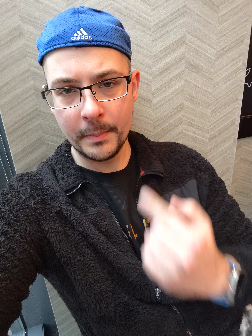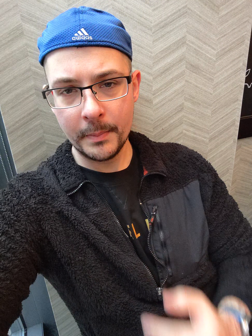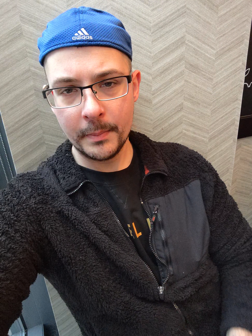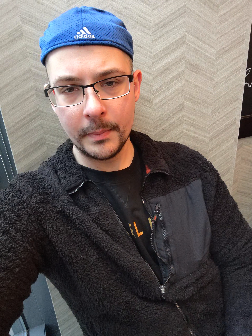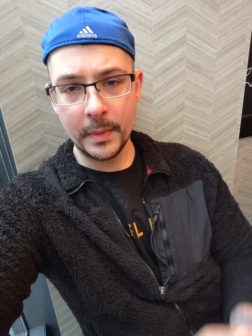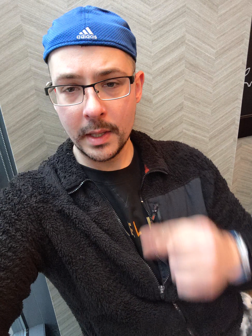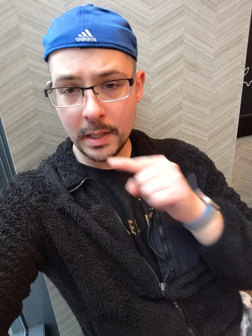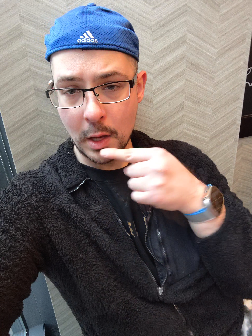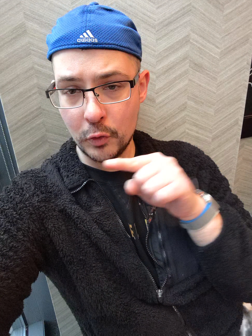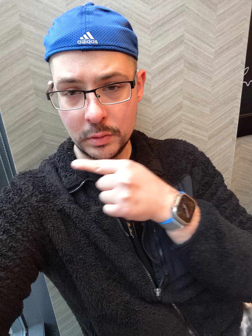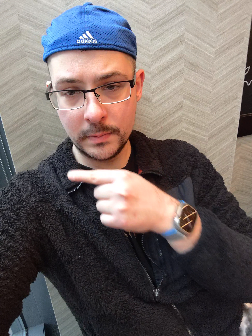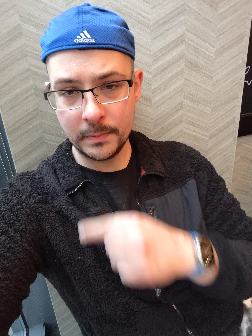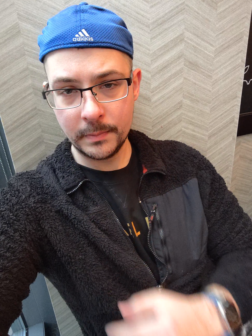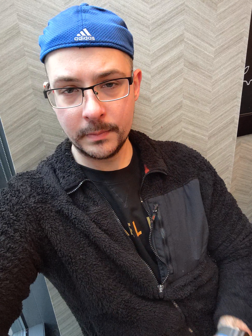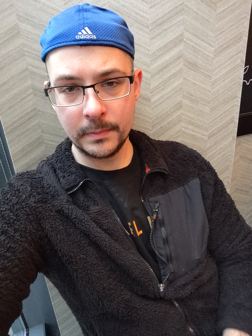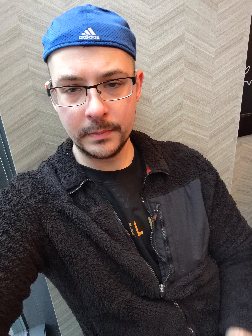carrot